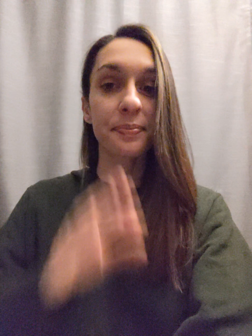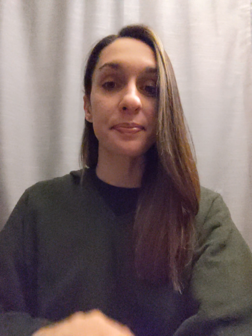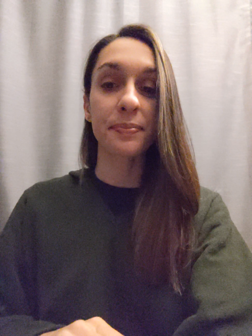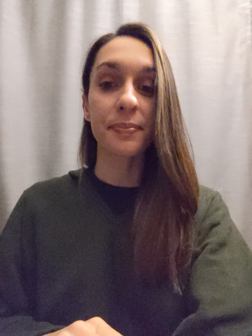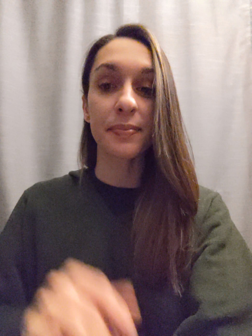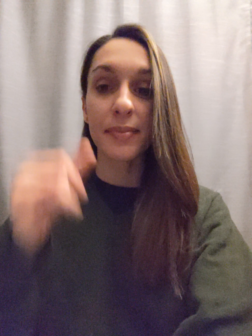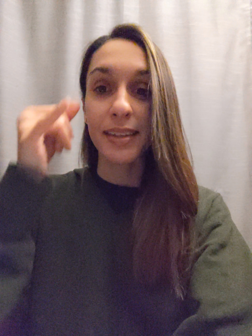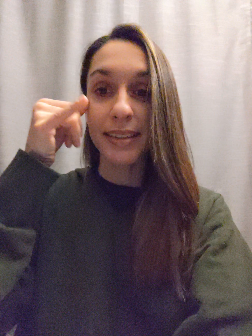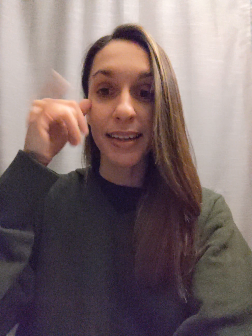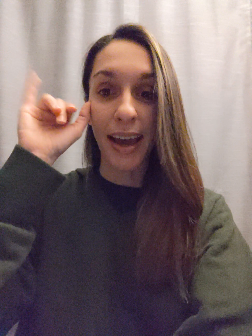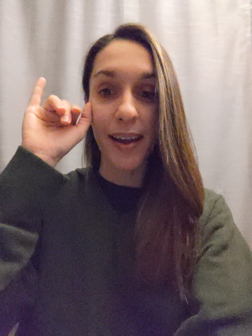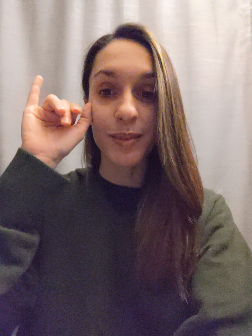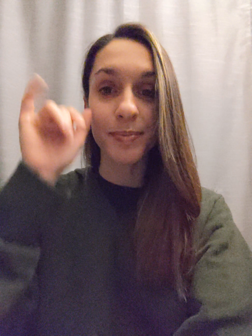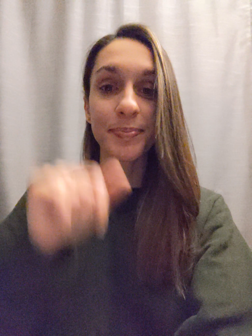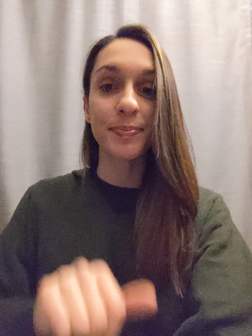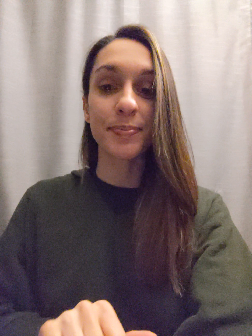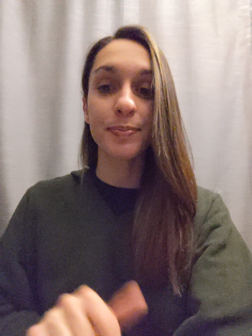cow